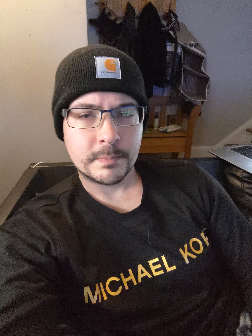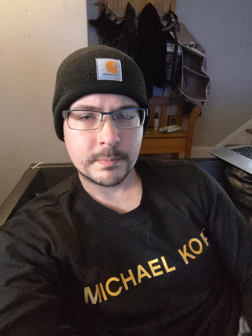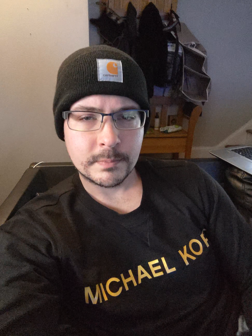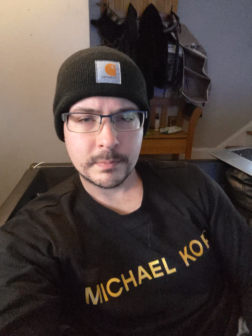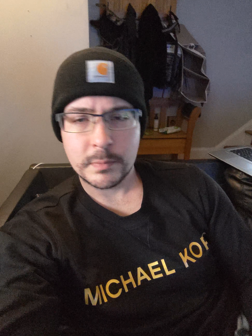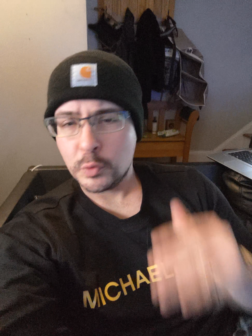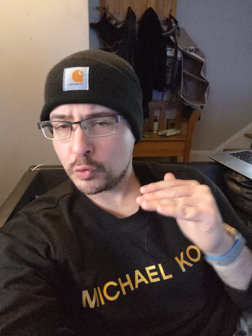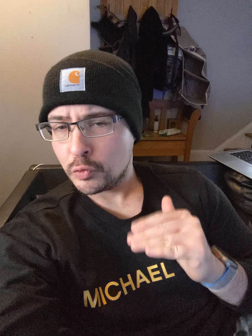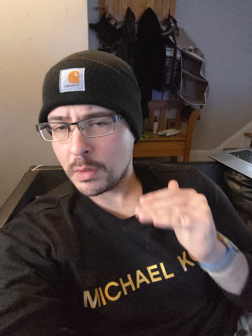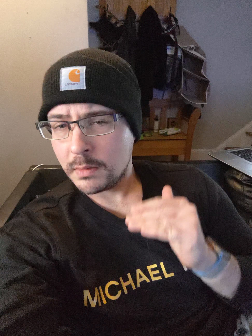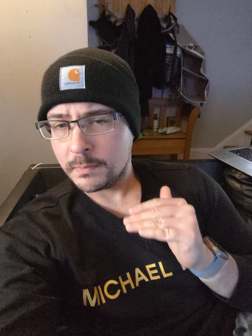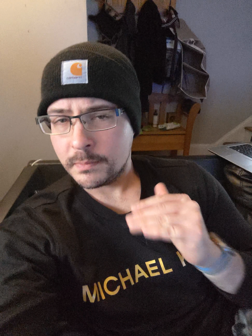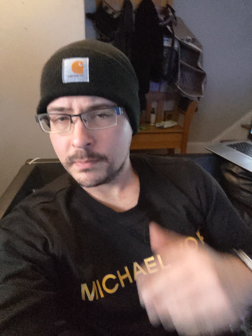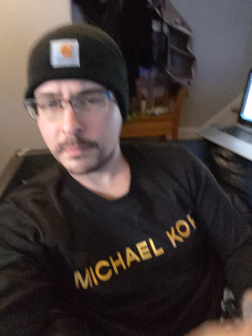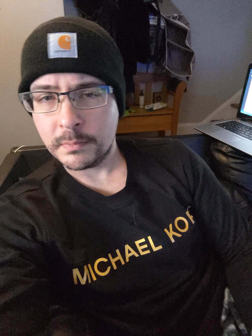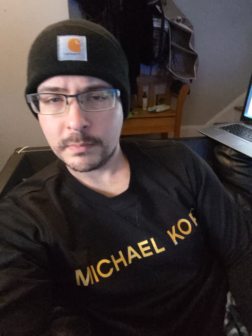child